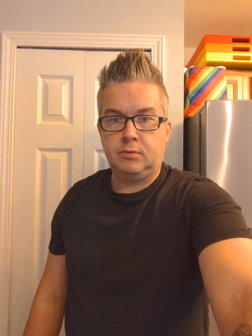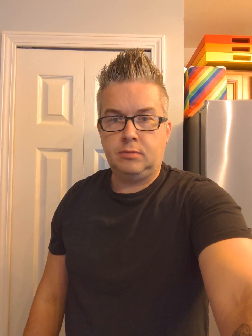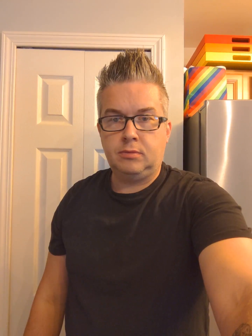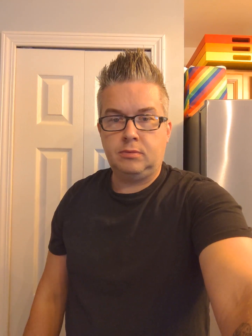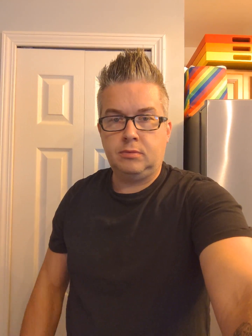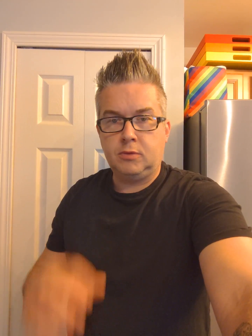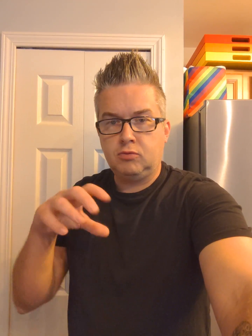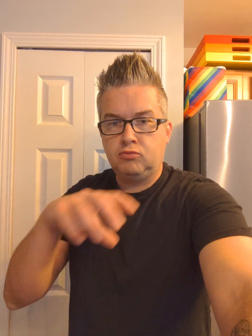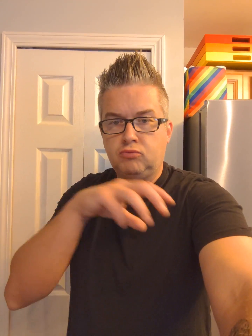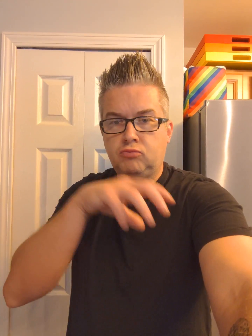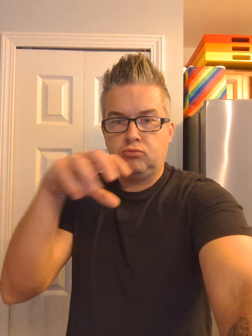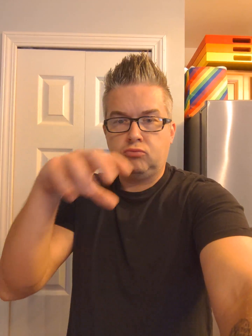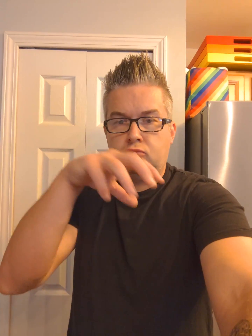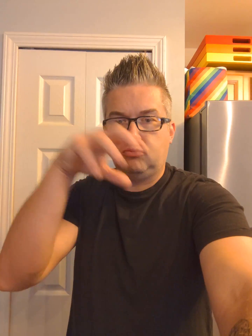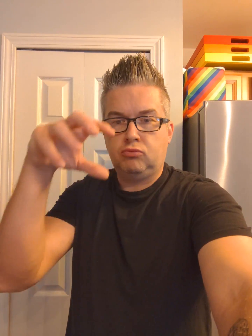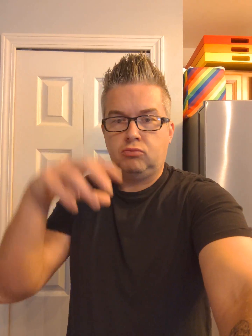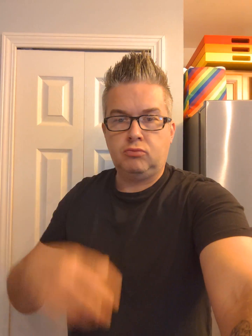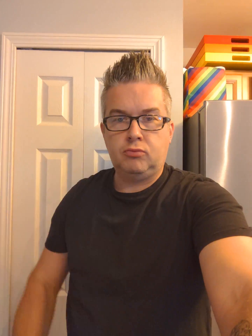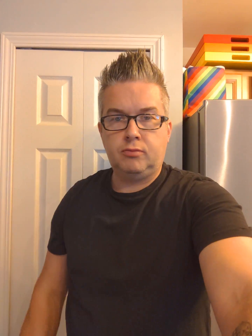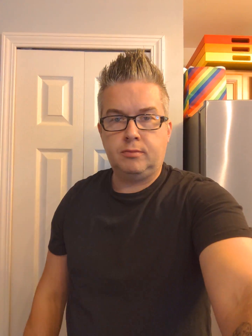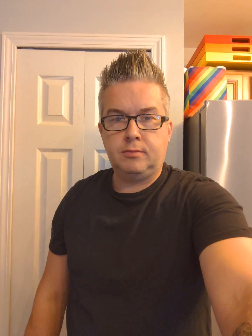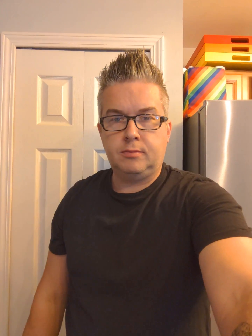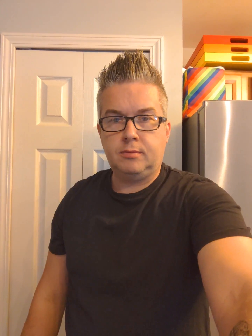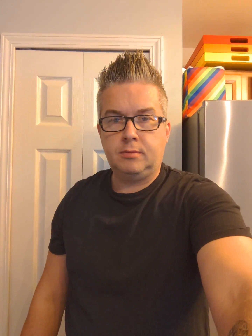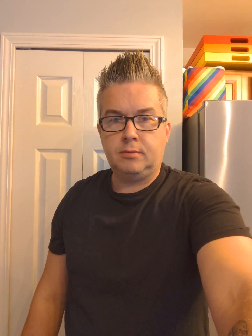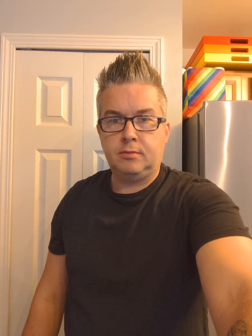block